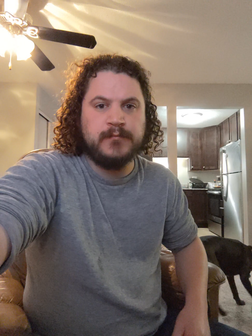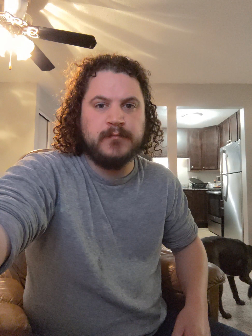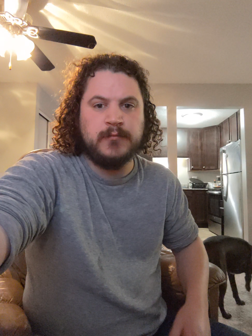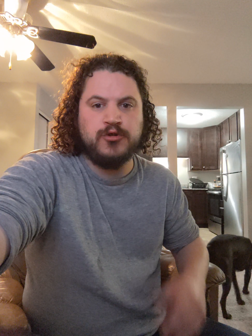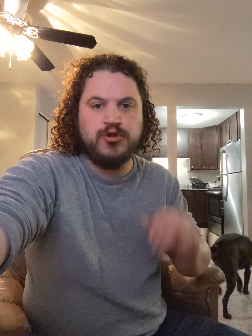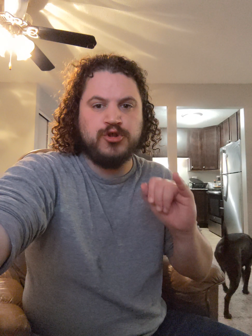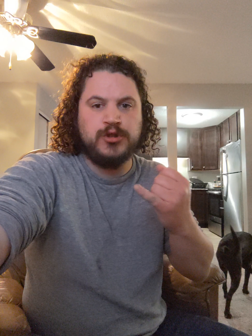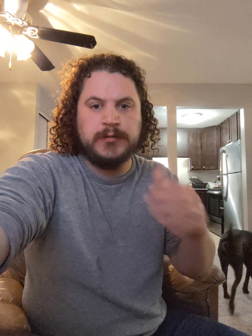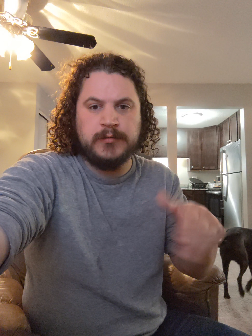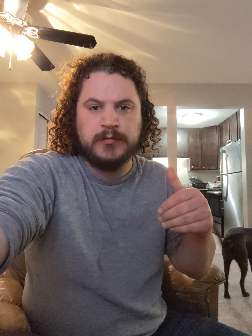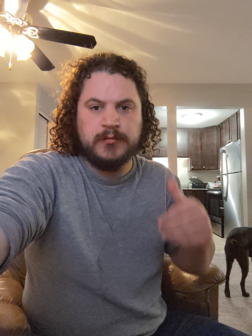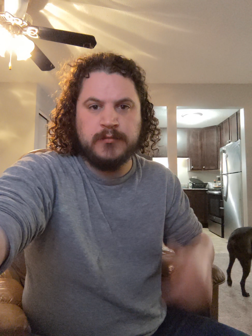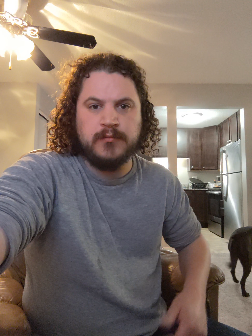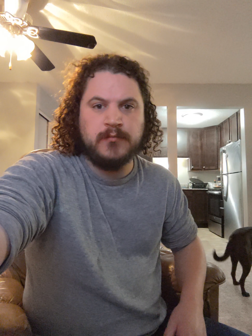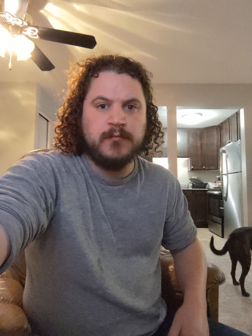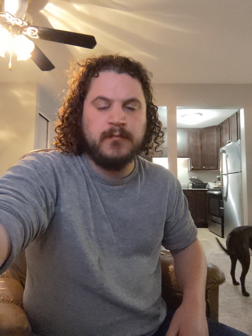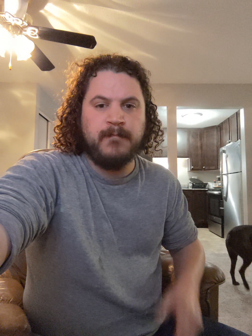jeans